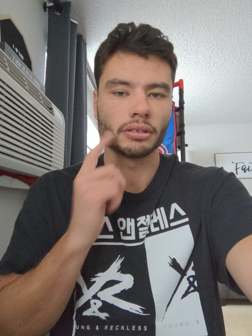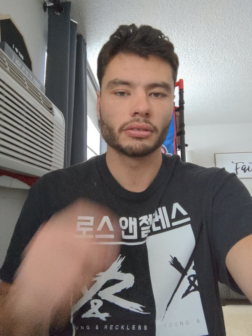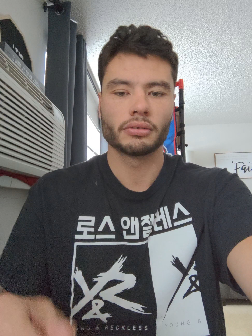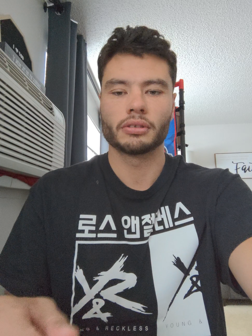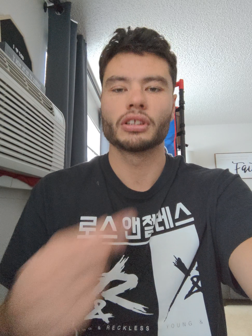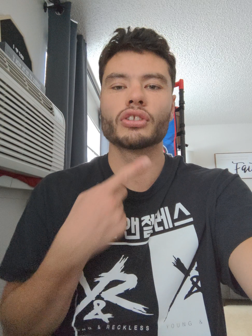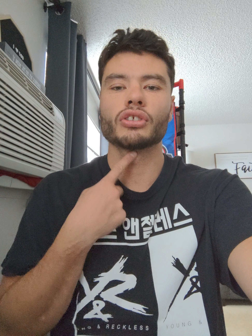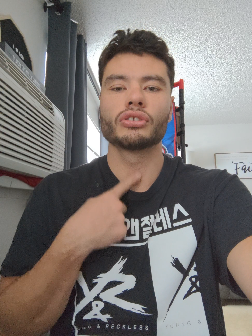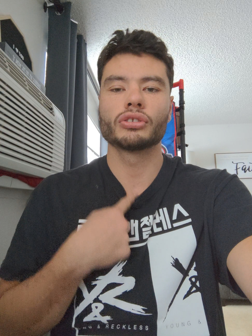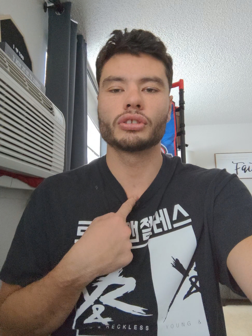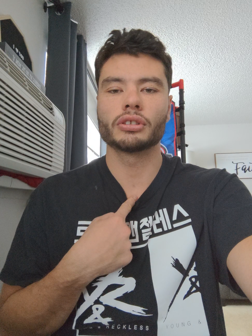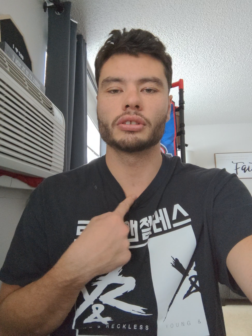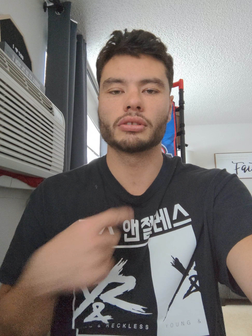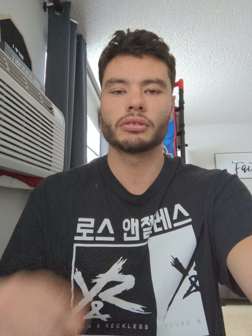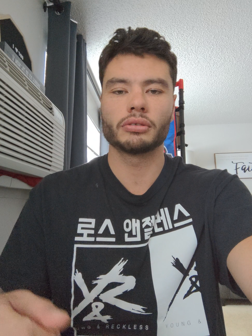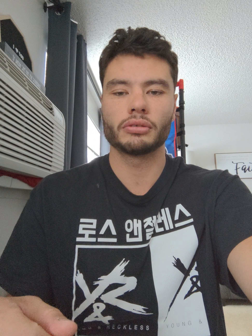thirsty